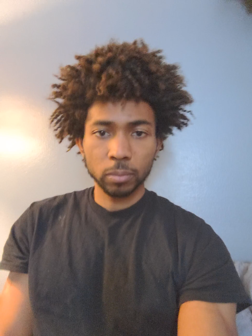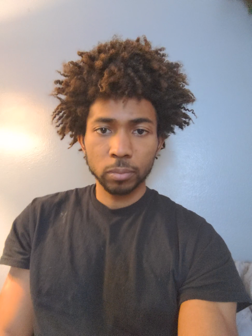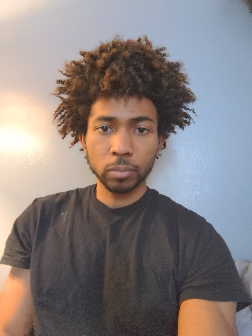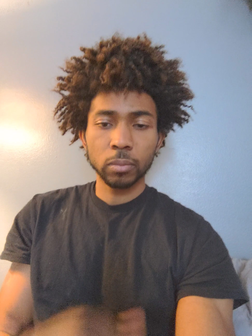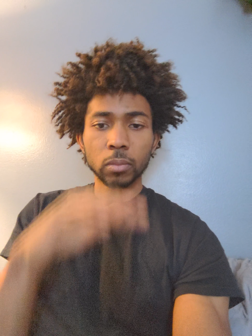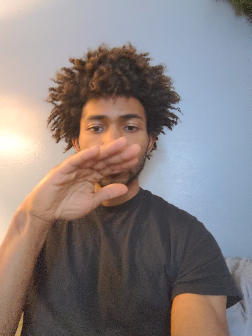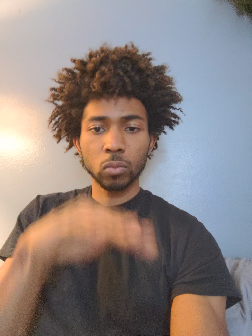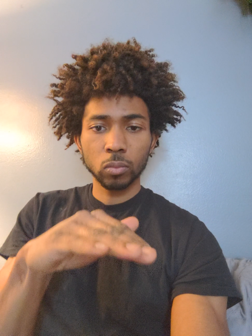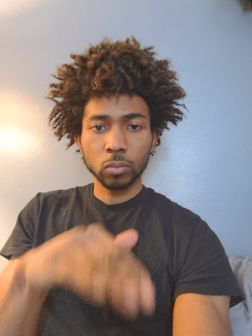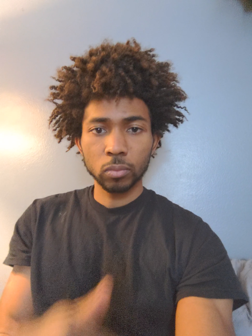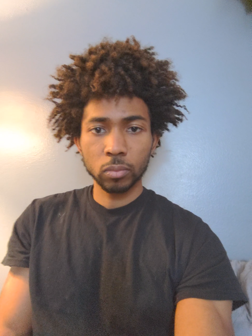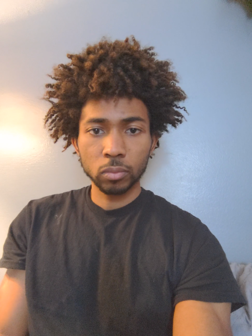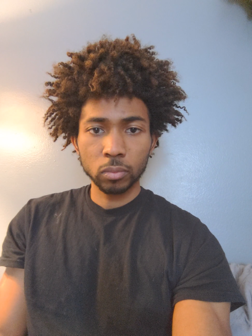on